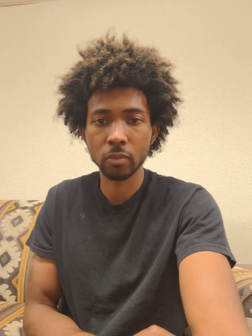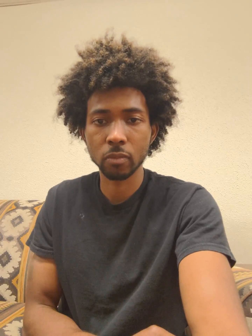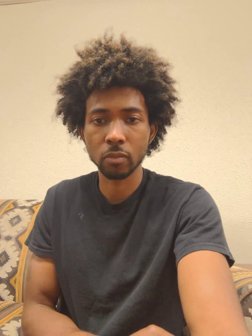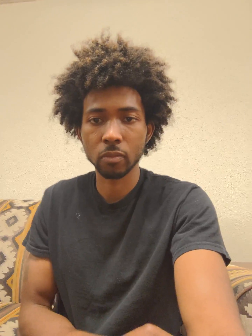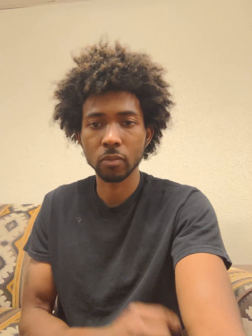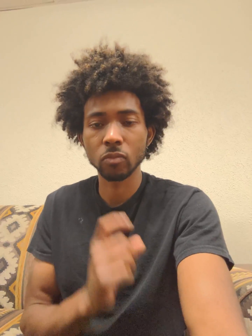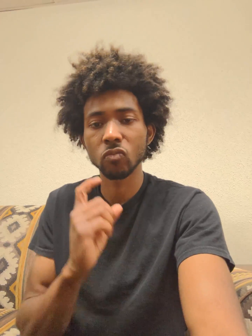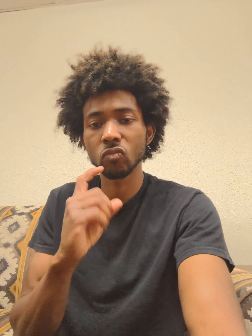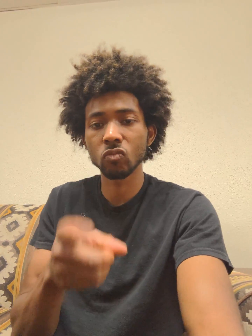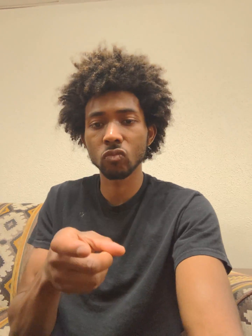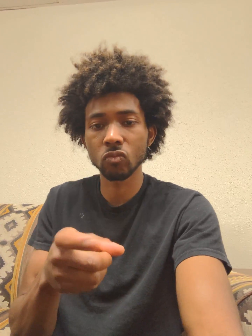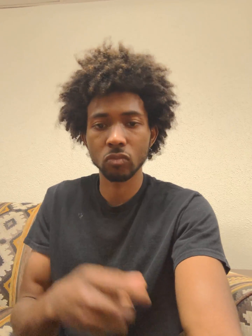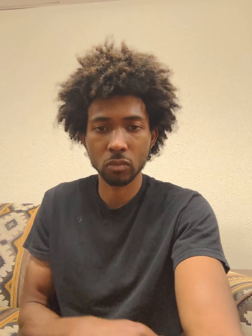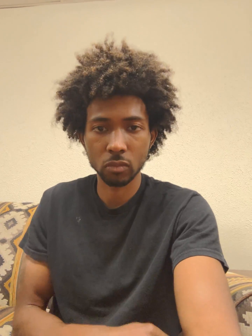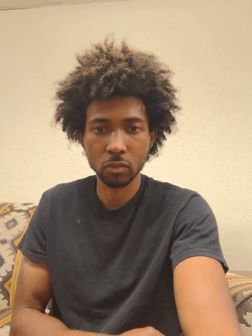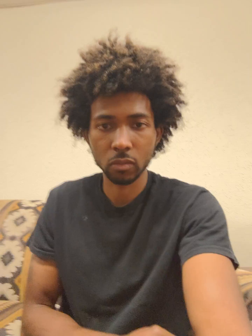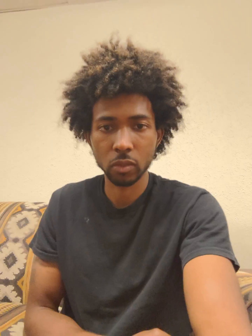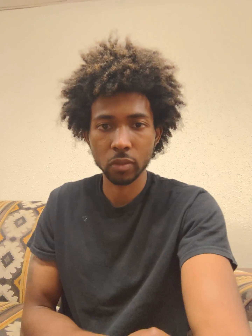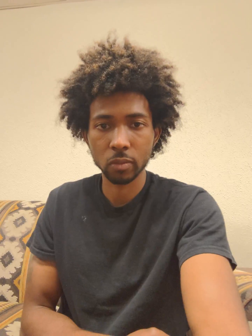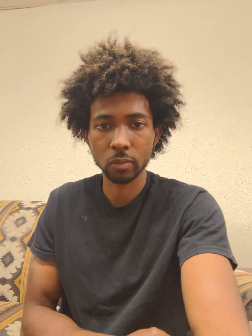present